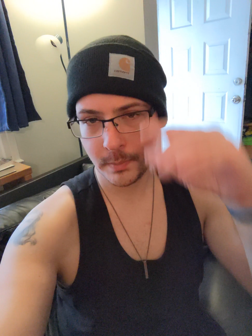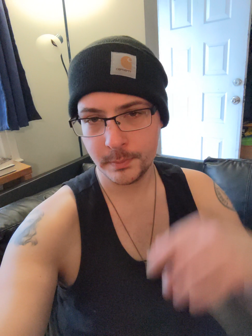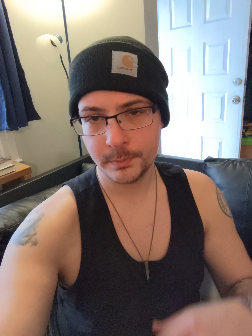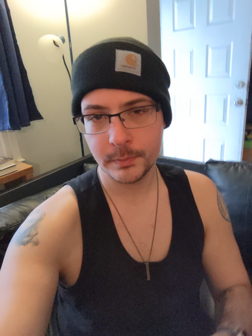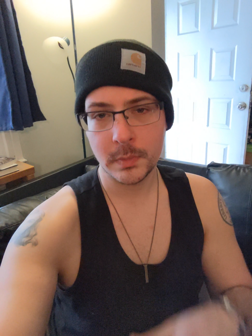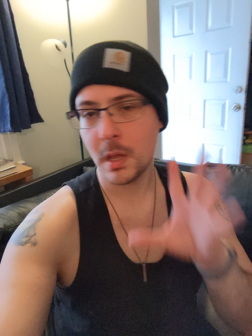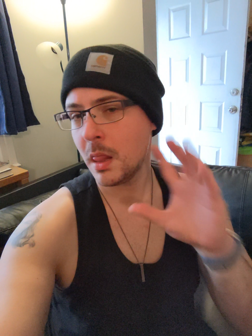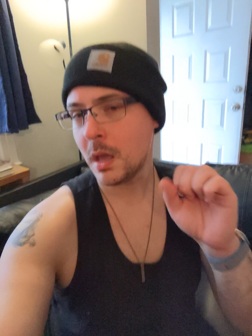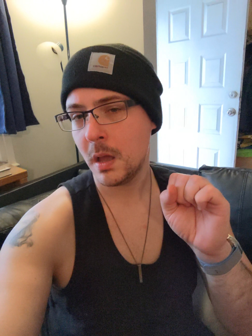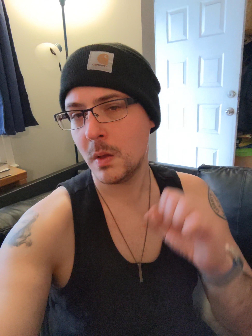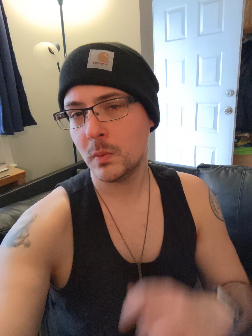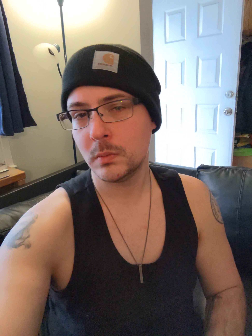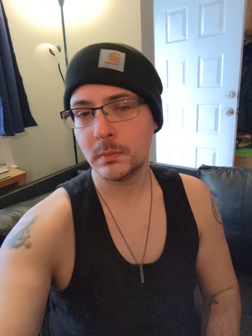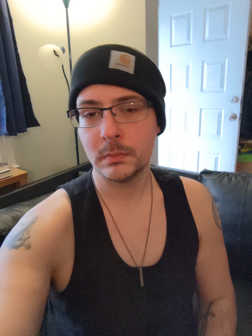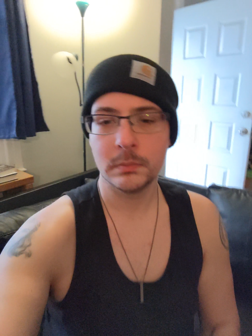loud